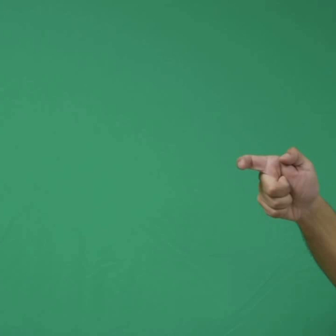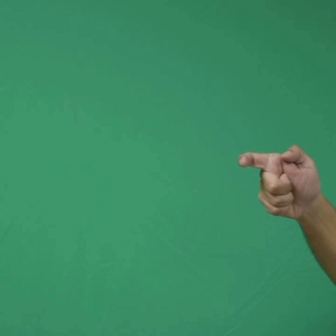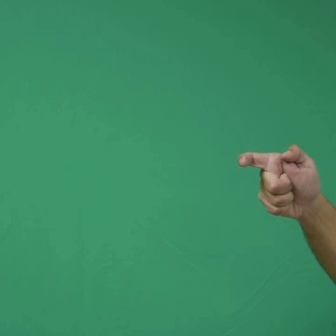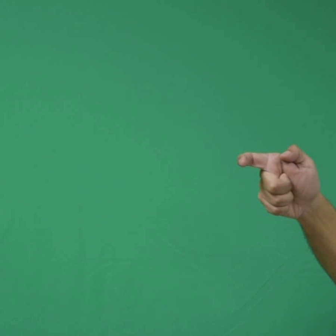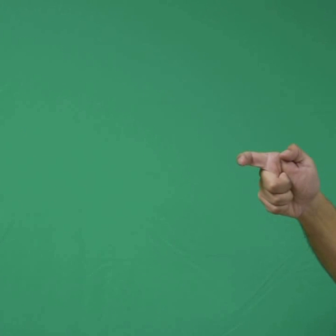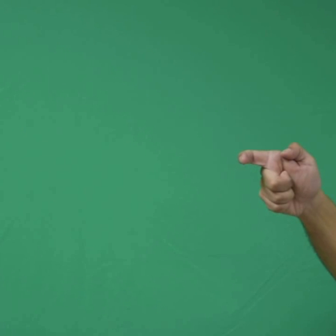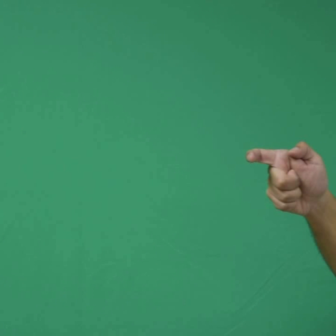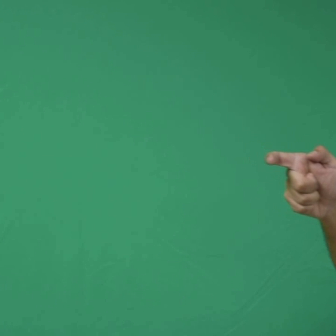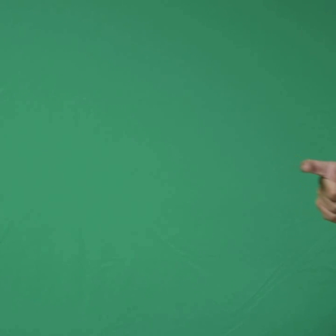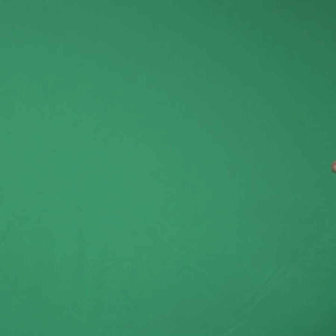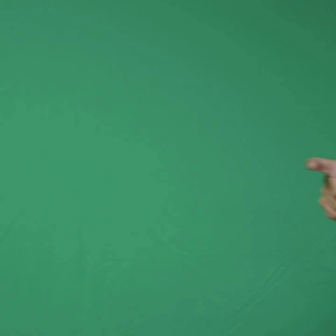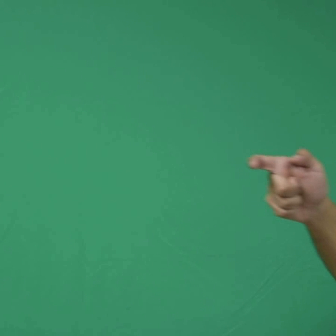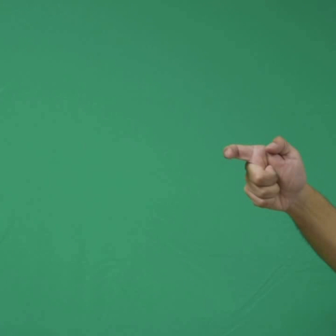X